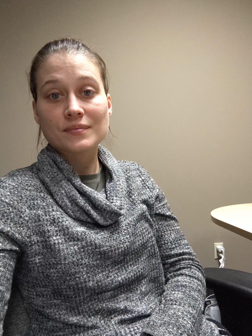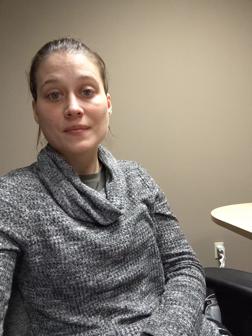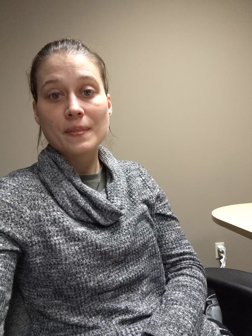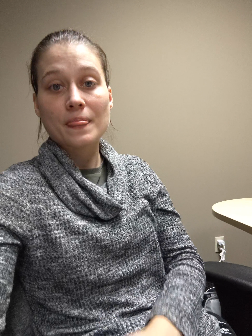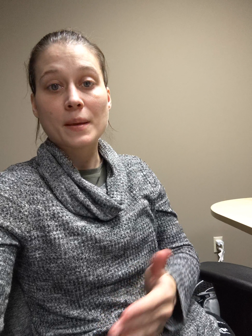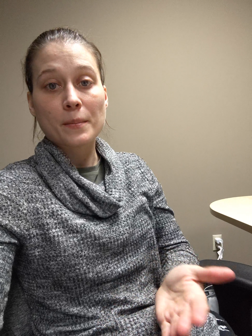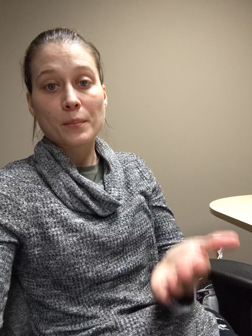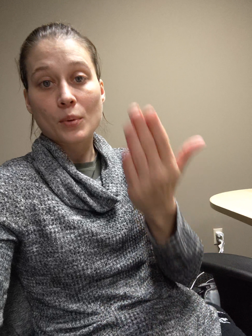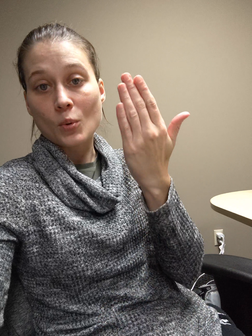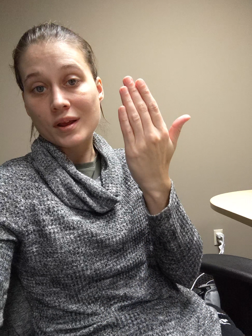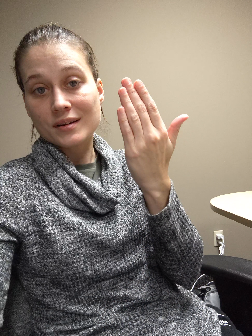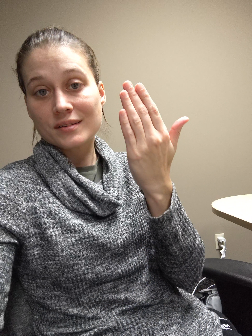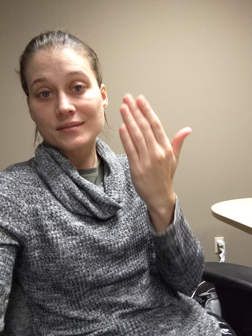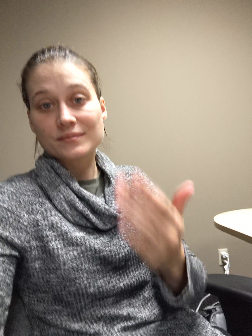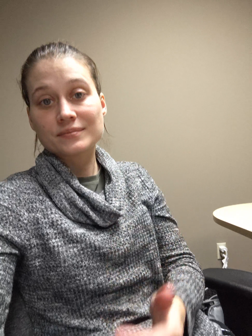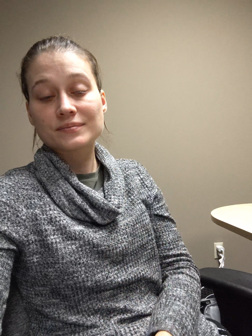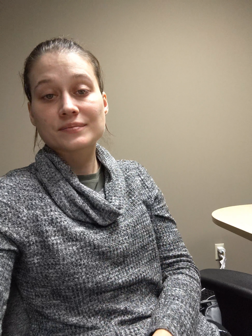morning